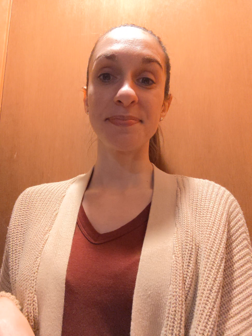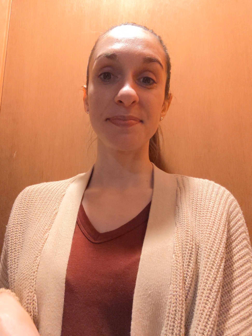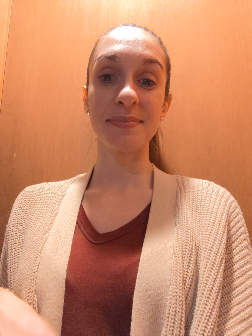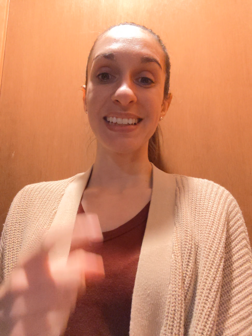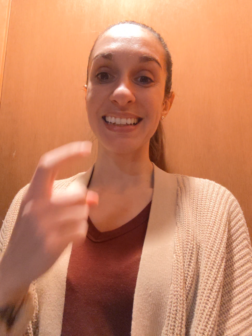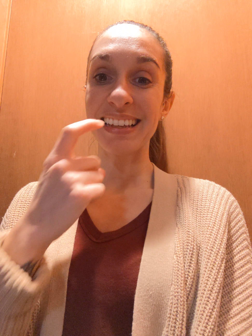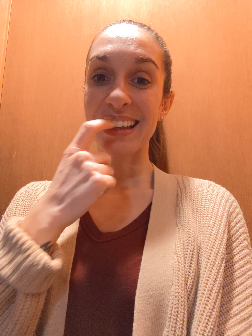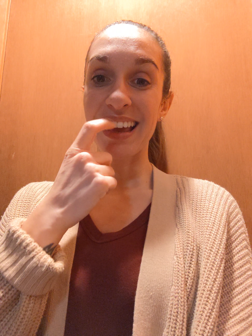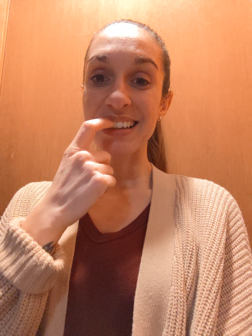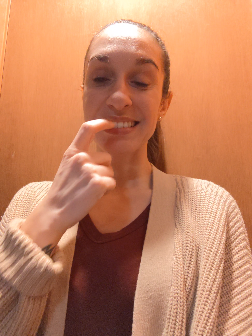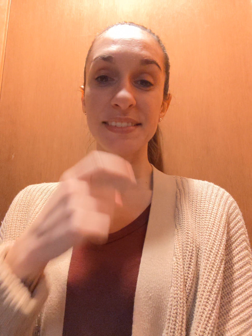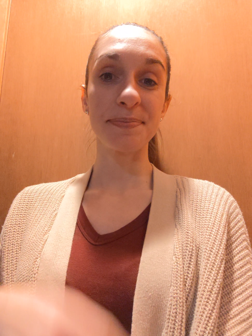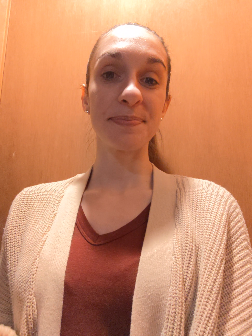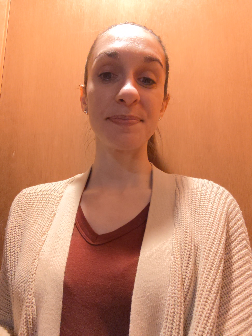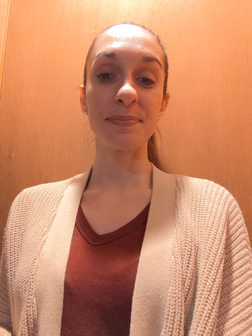window